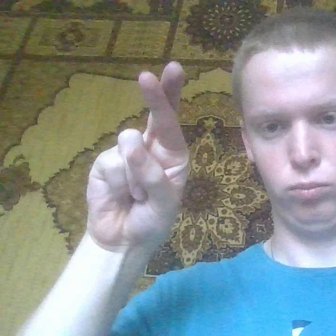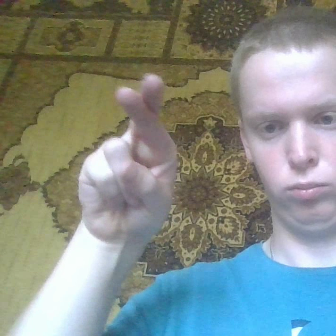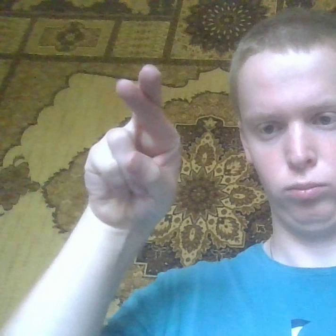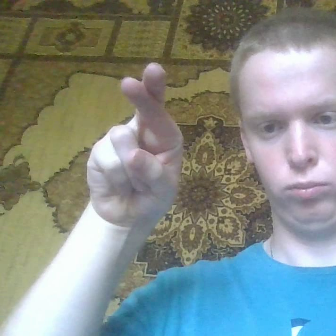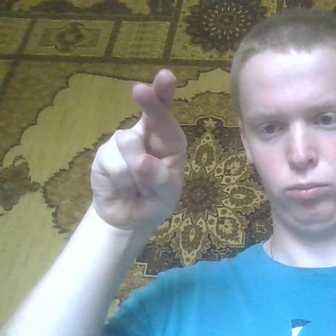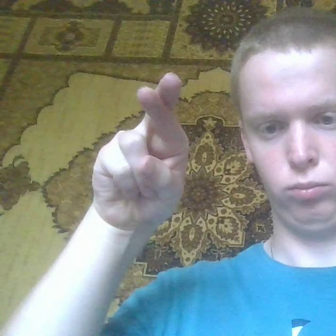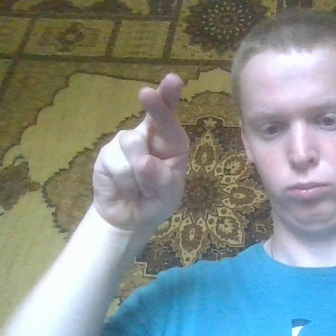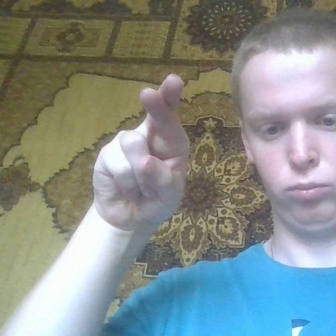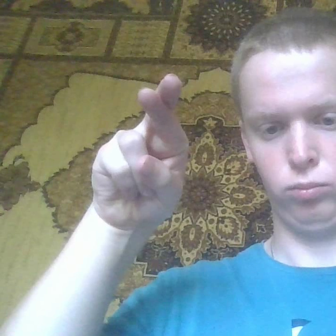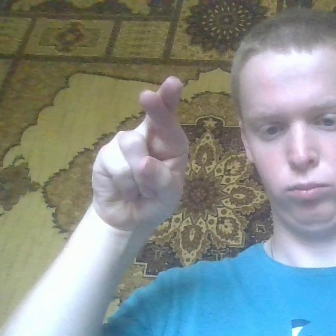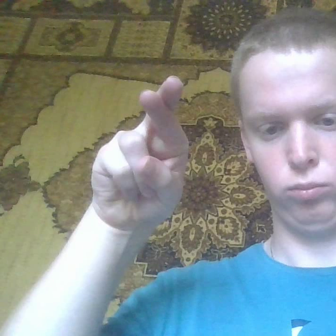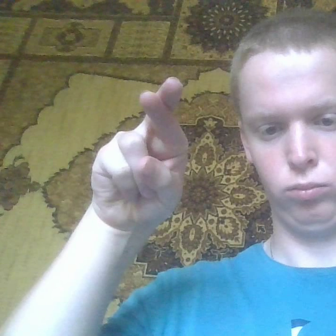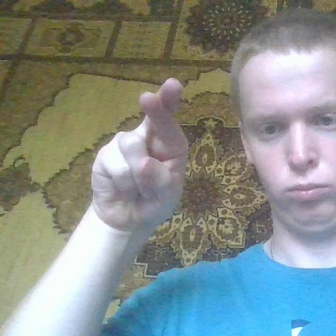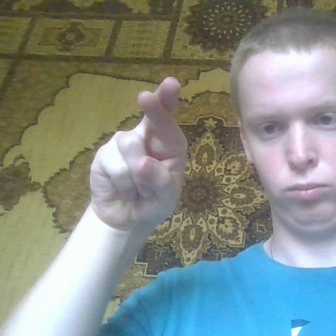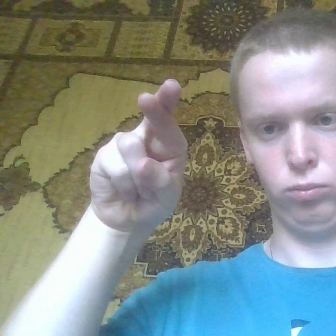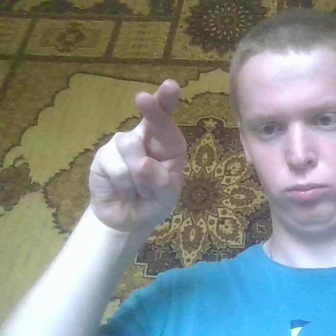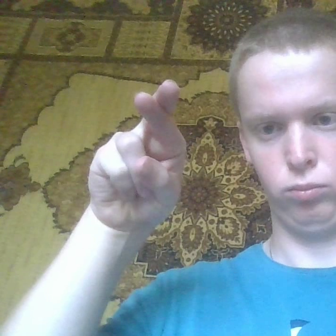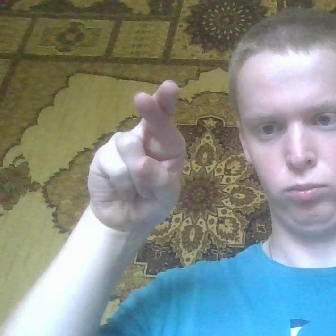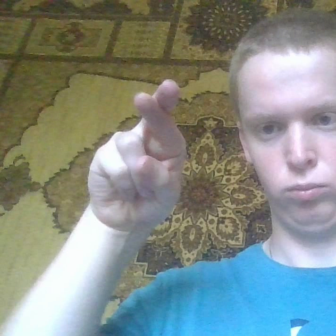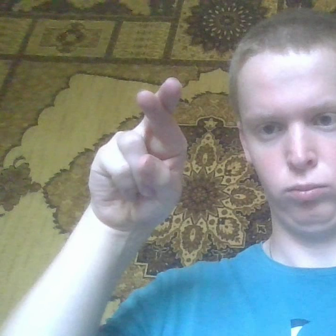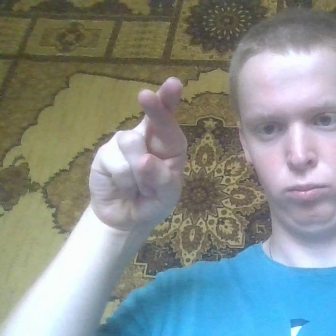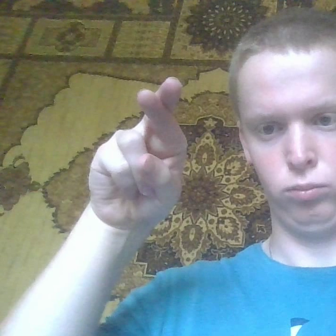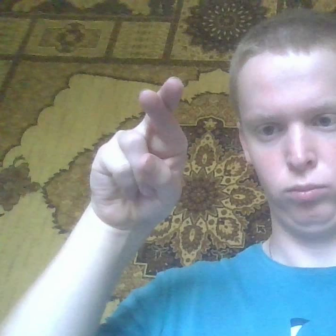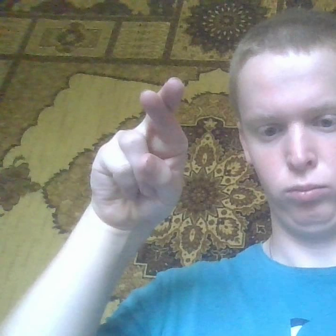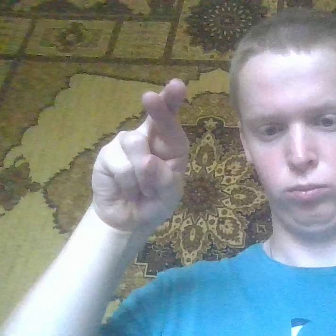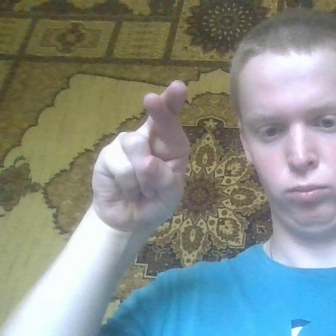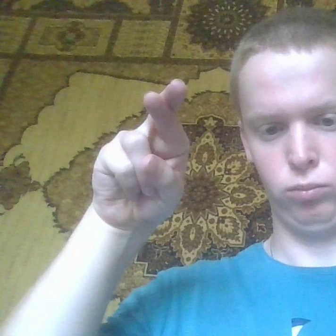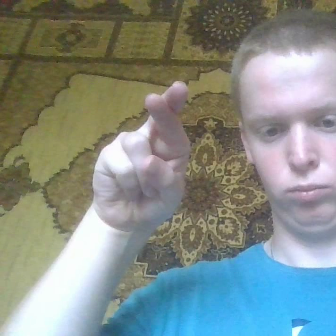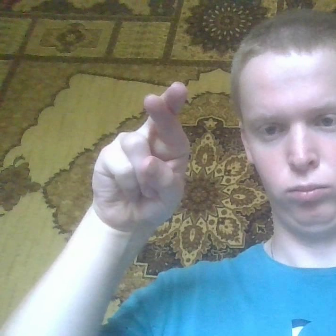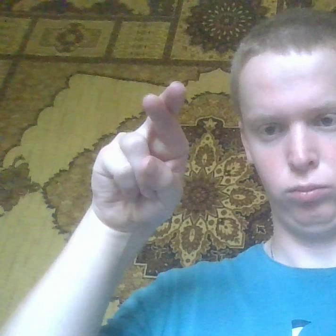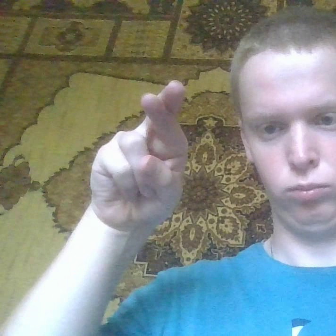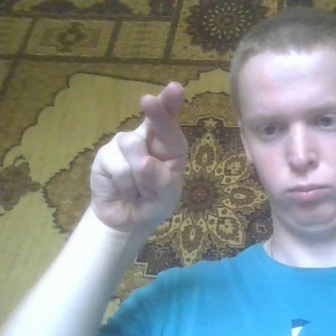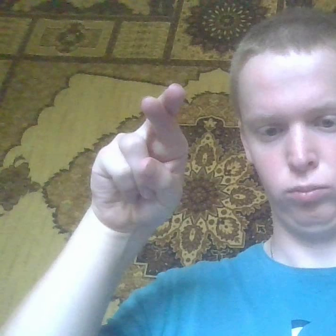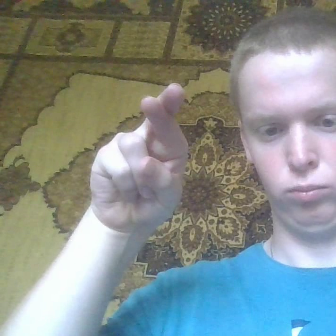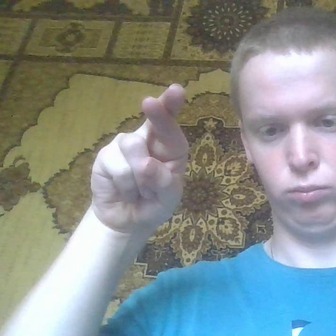Я